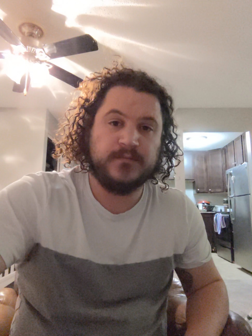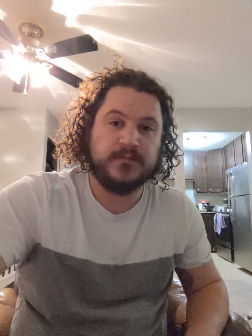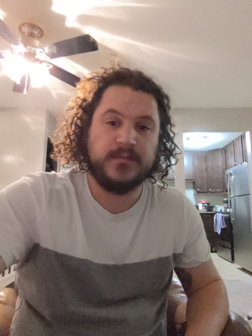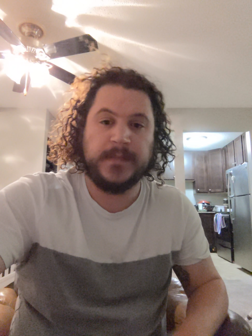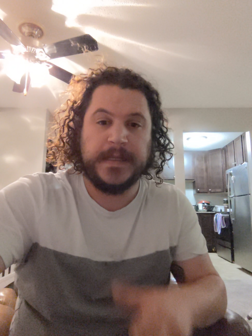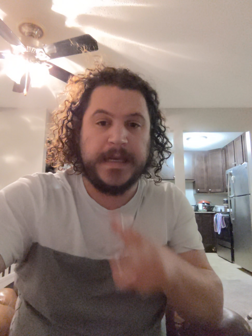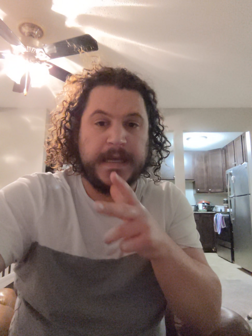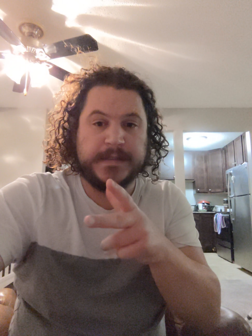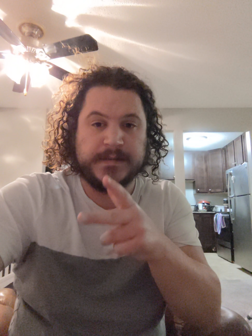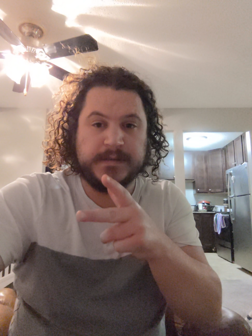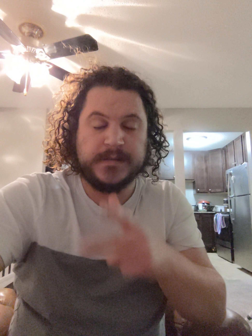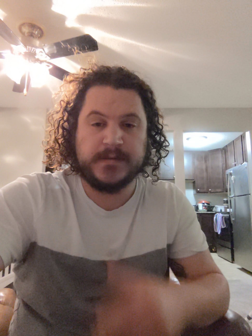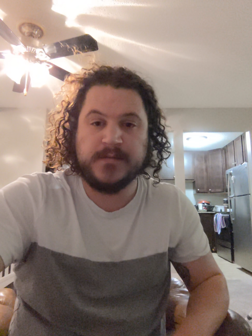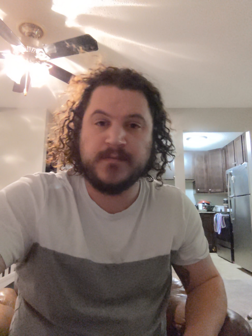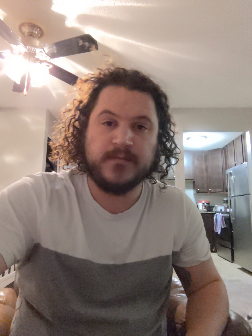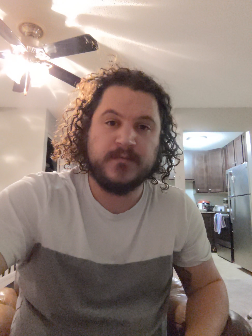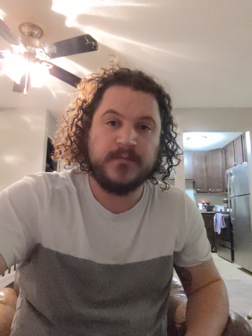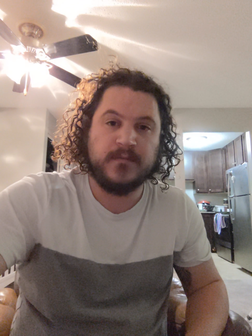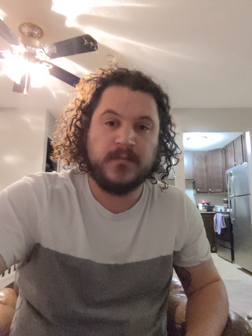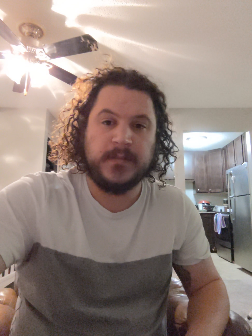hen